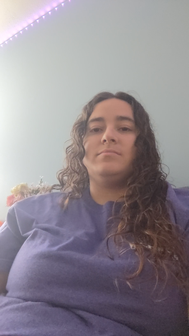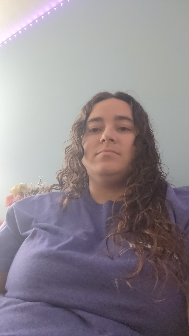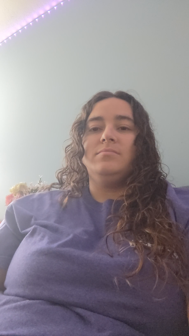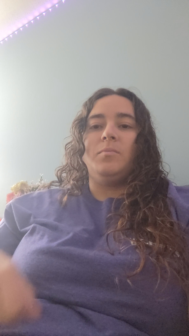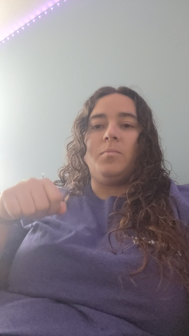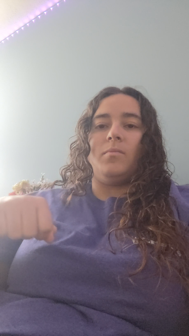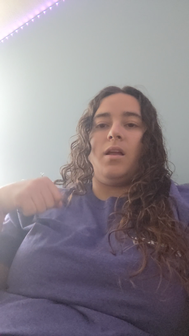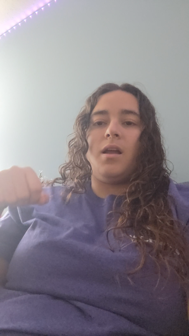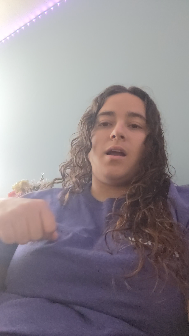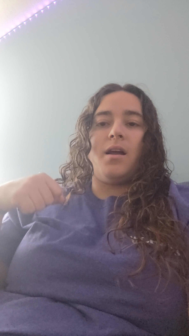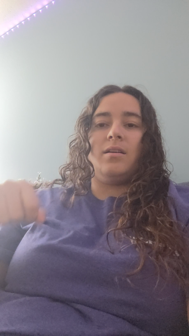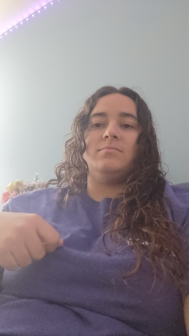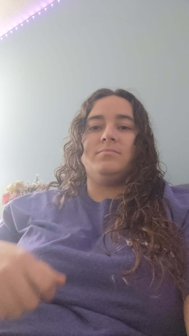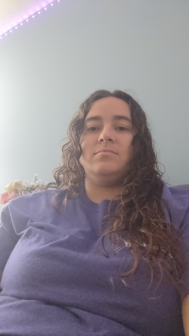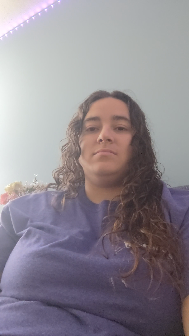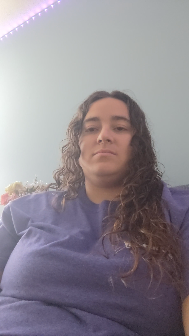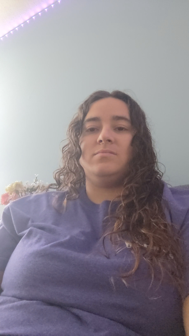bicycle